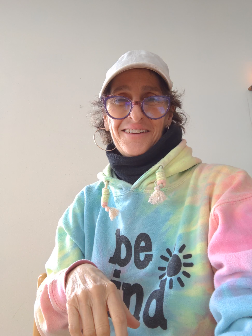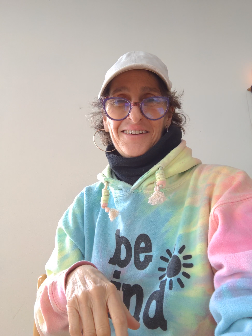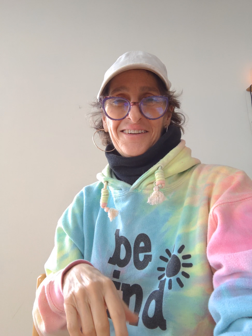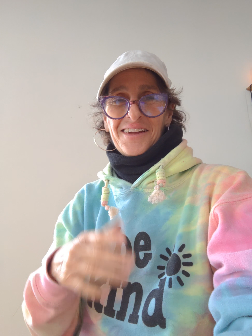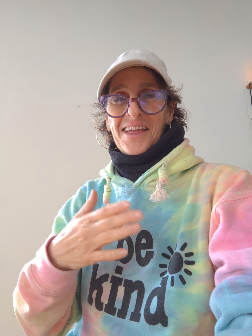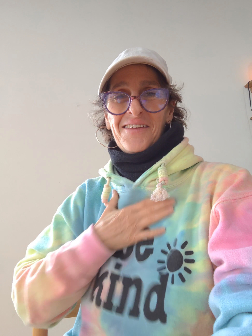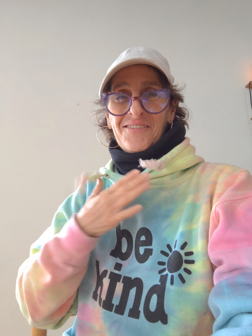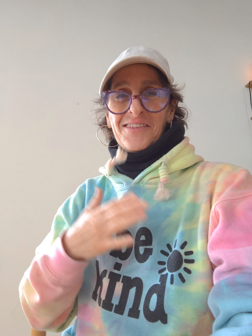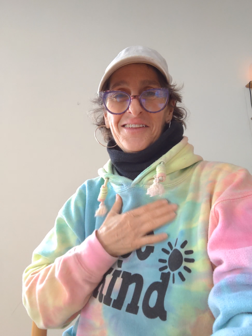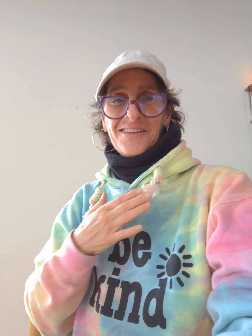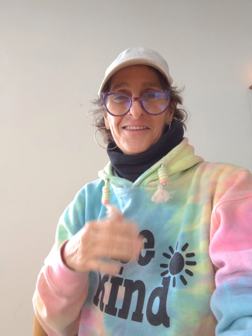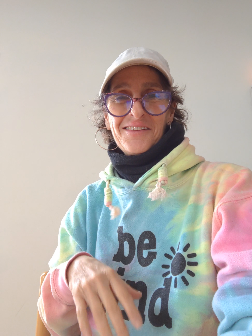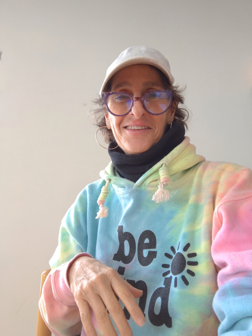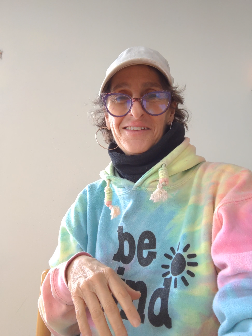happy